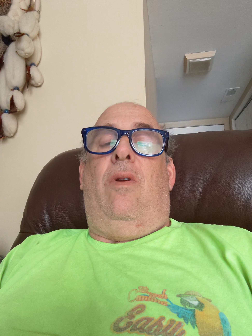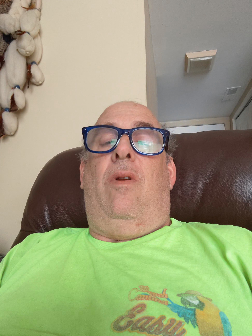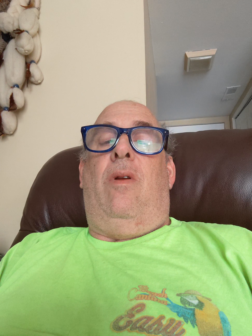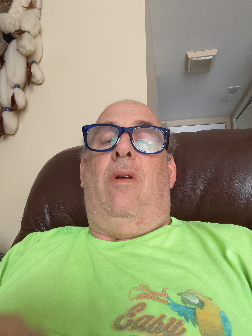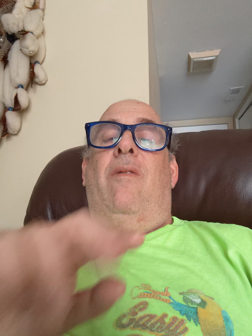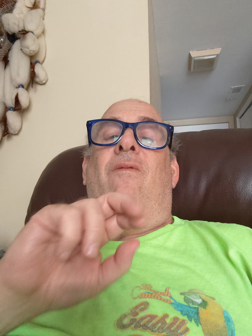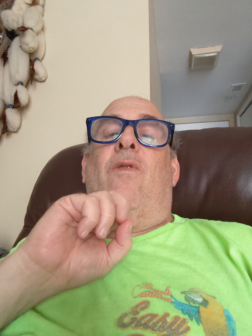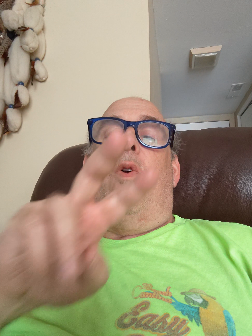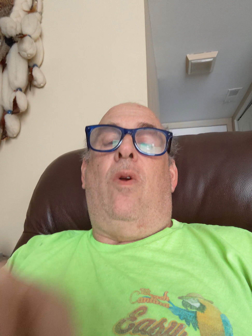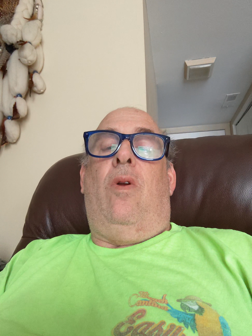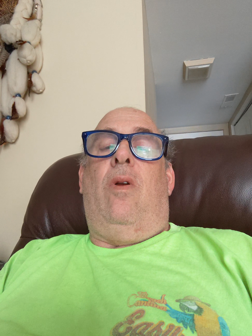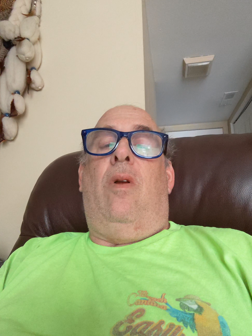frog